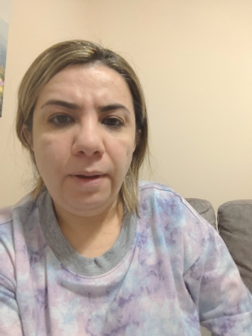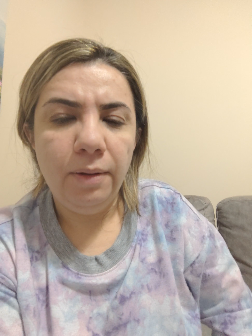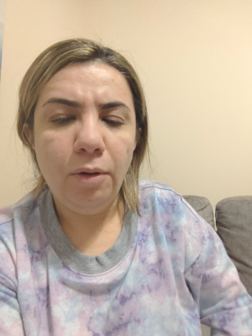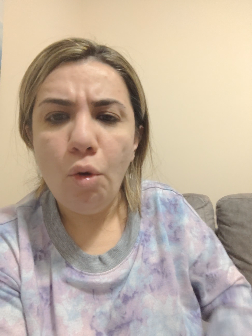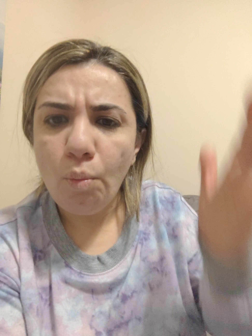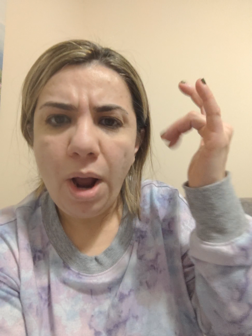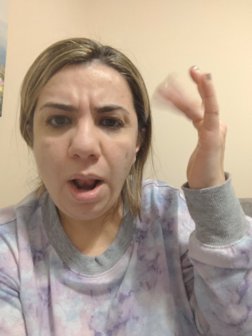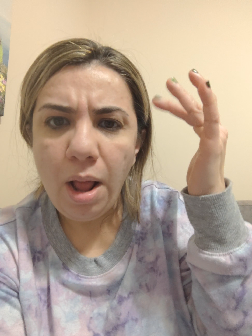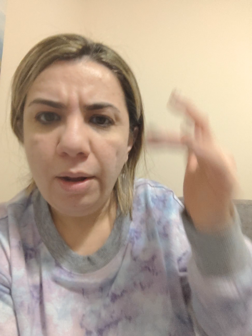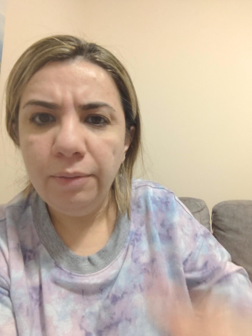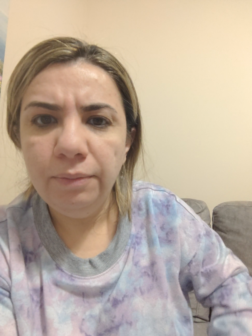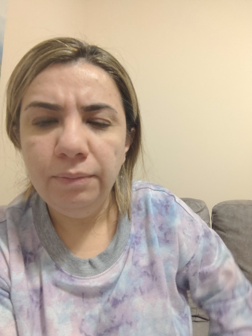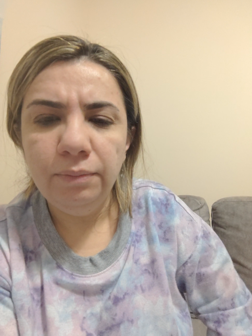why